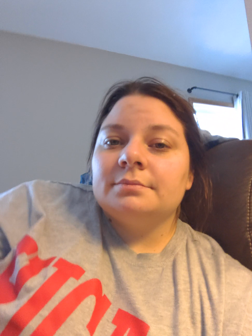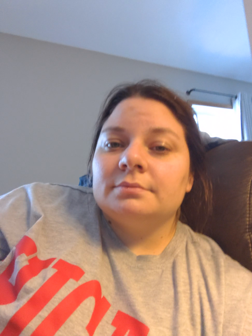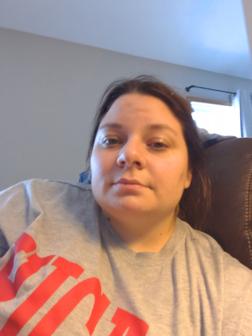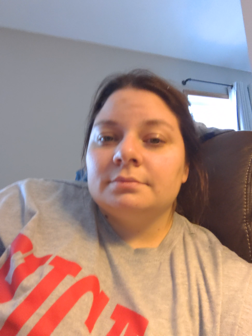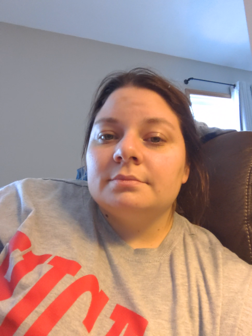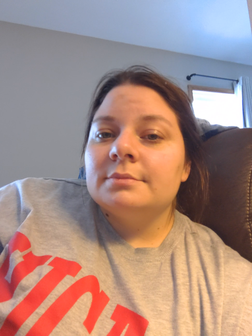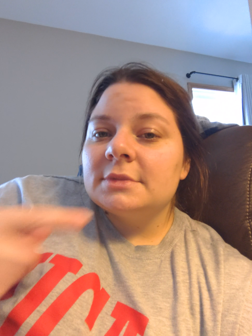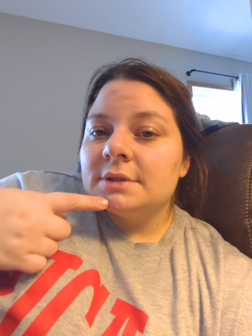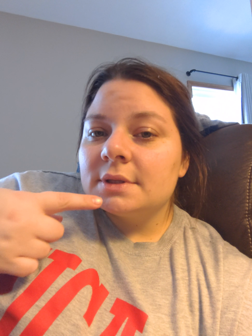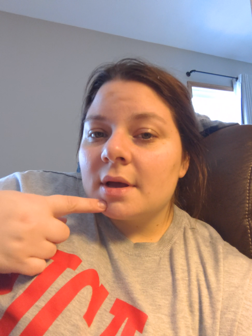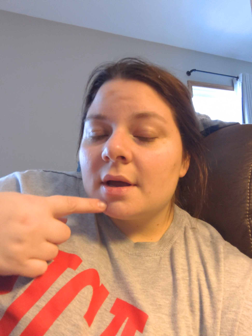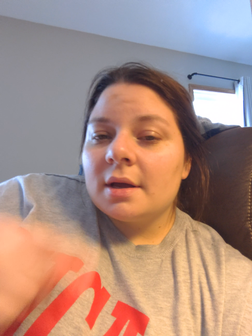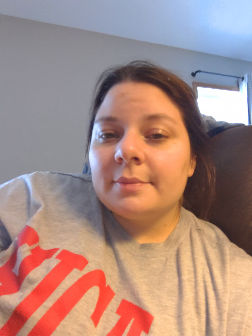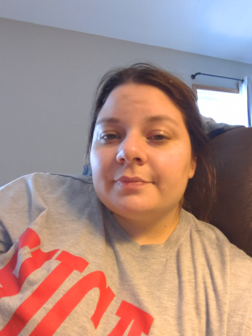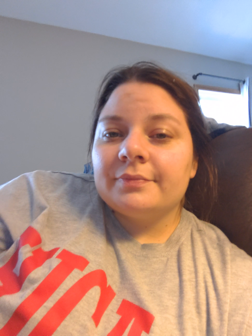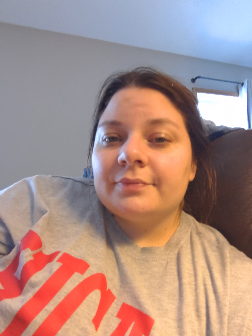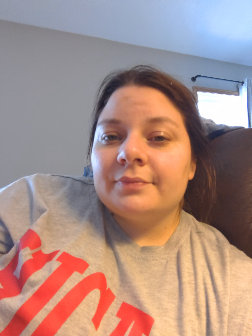say